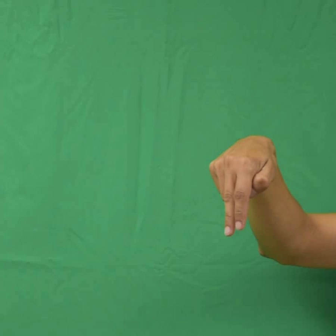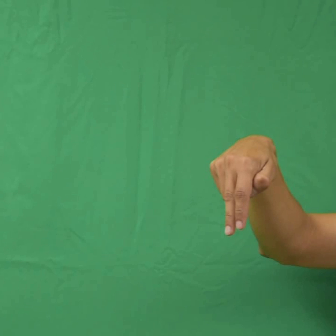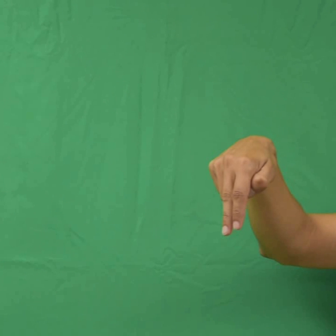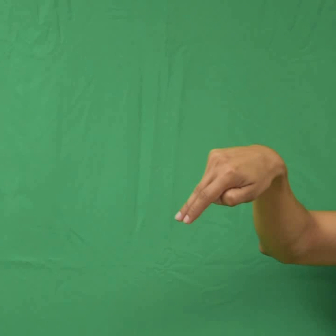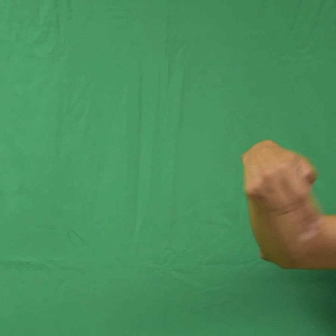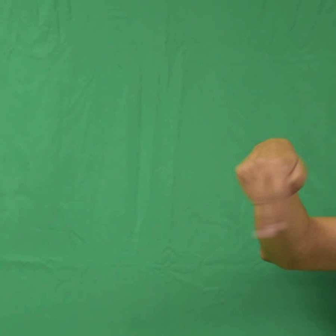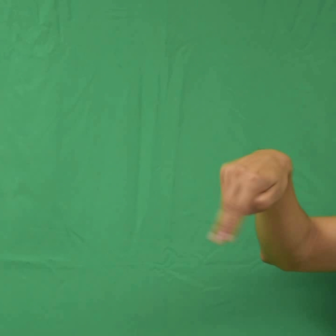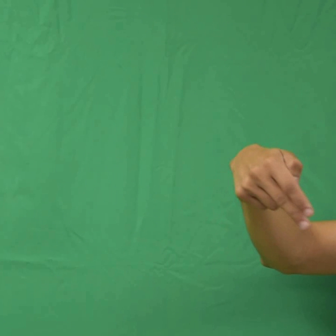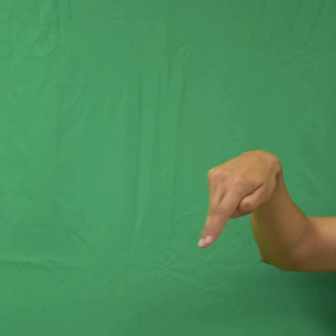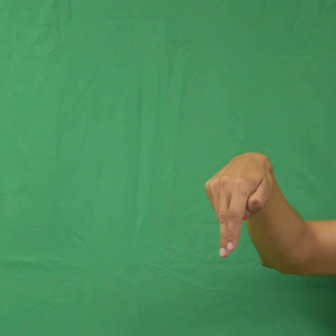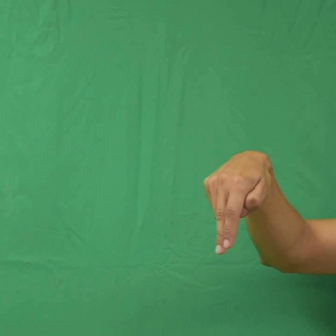Ñ